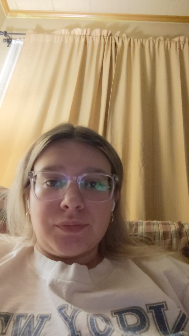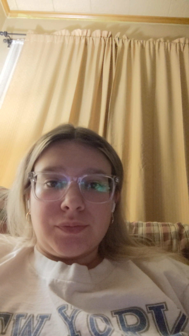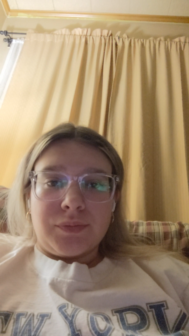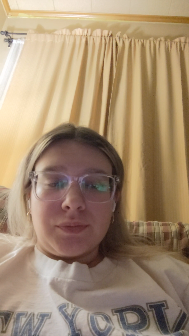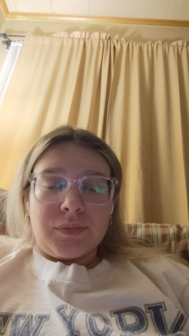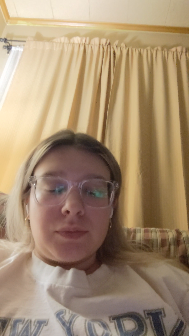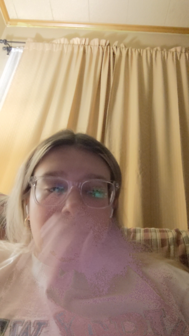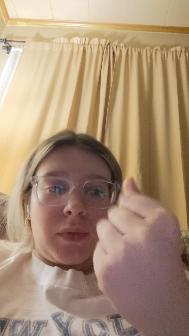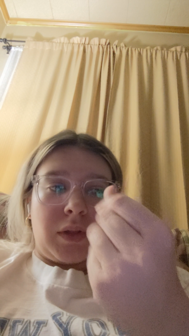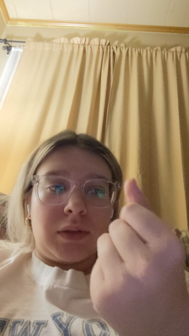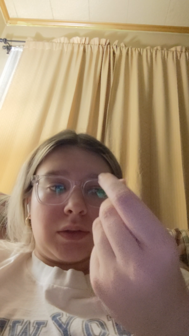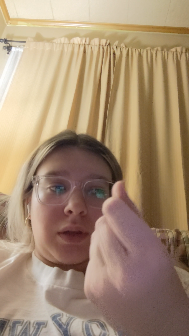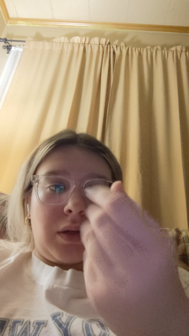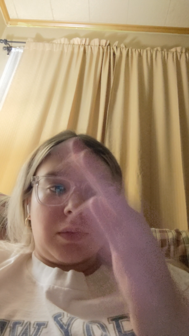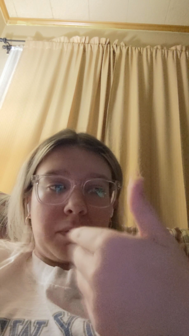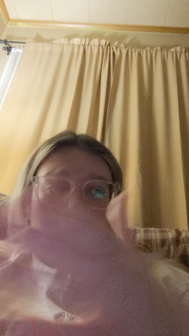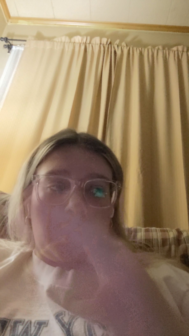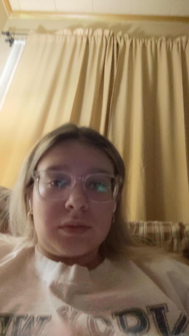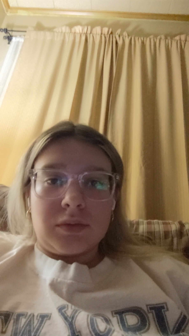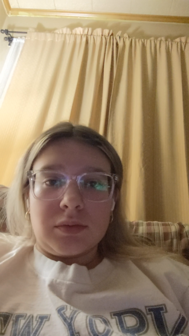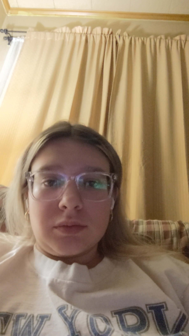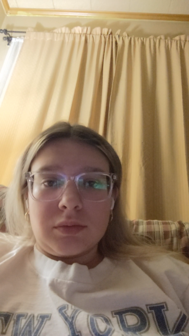sandbox